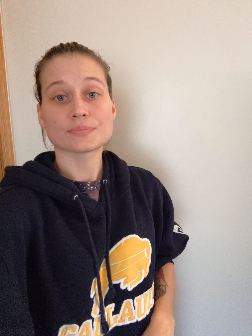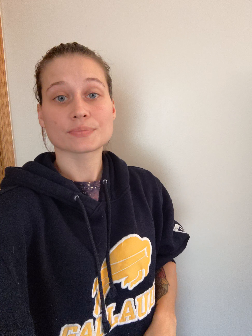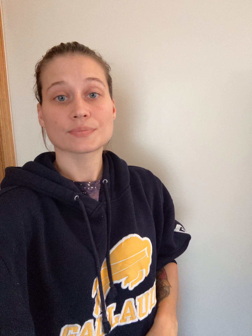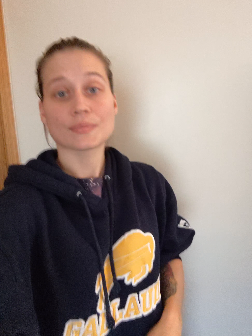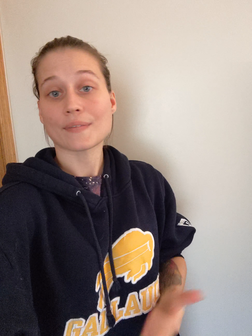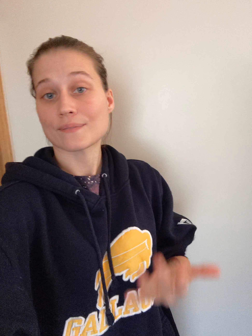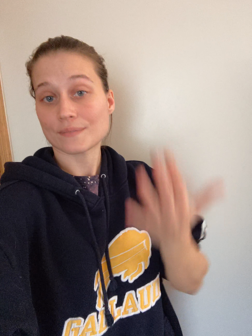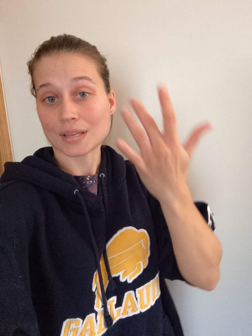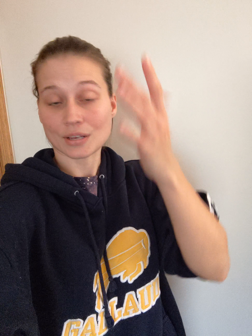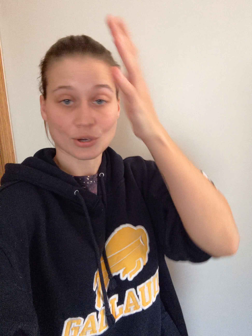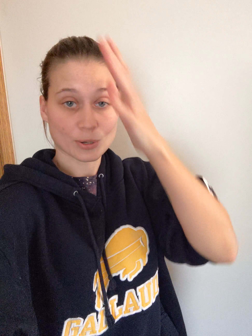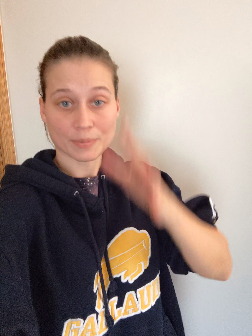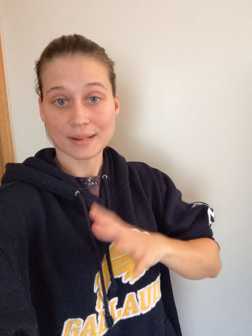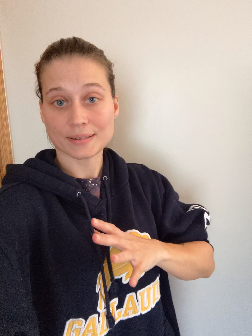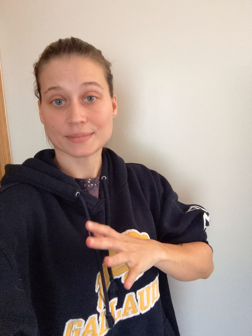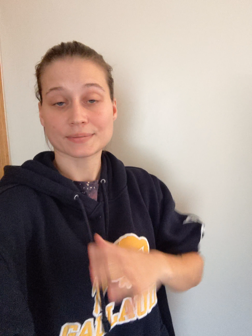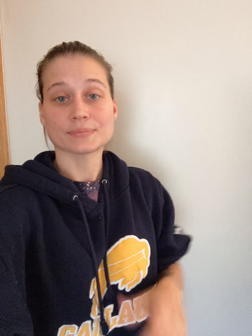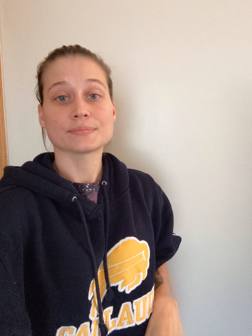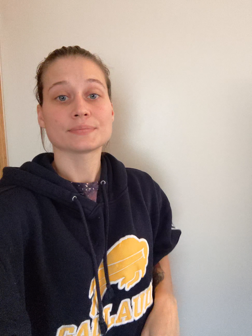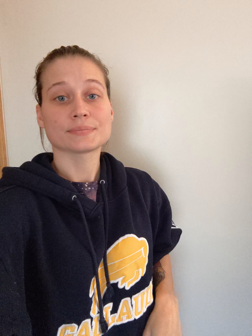fireman